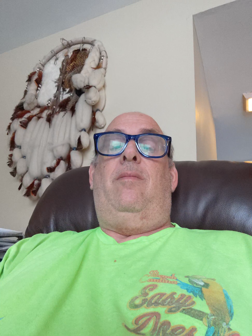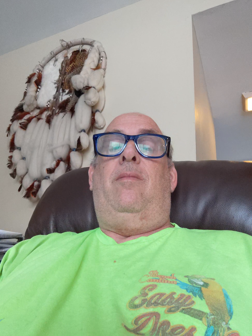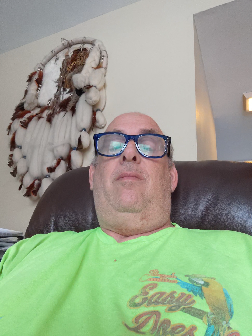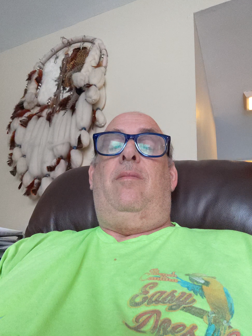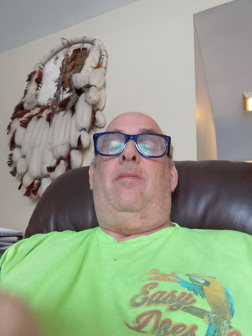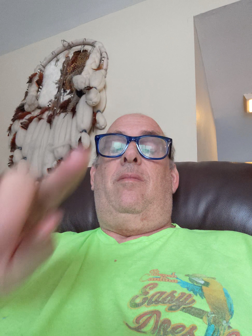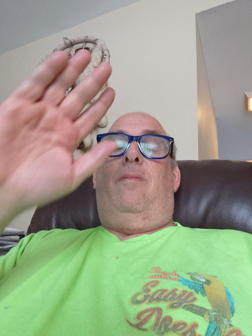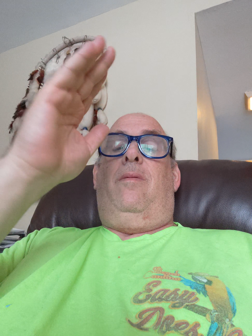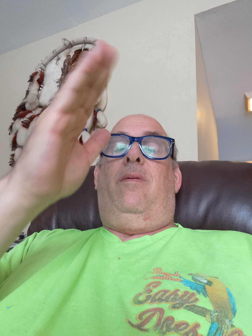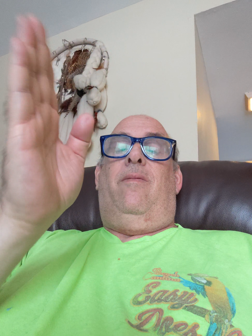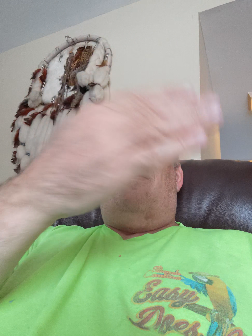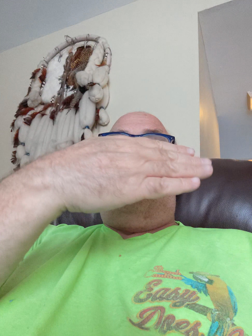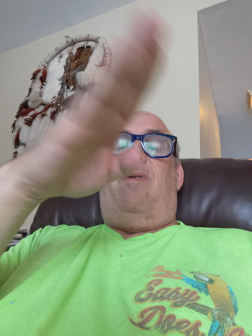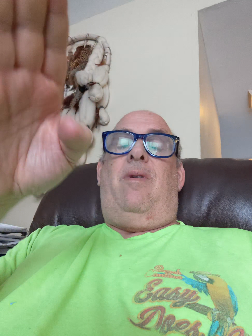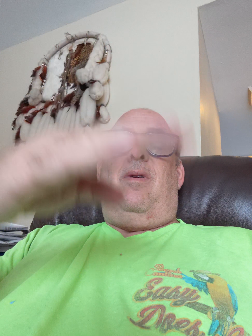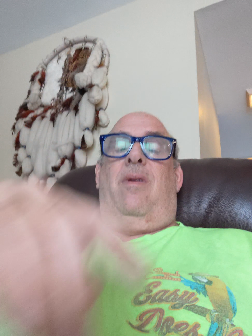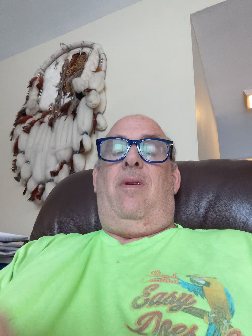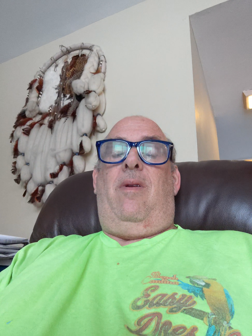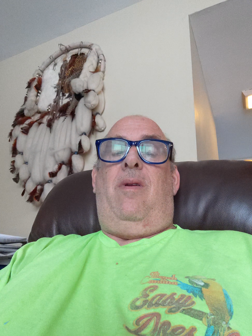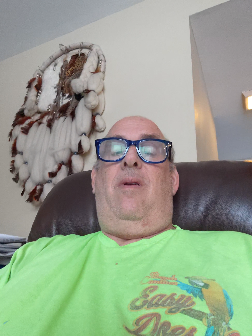flag